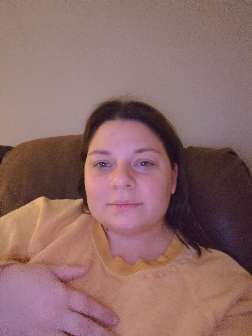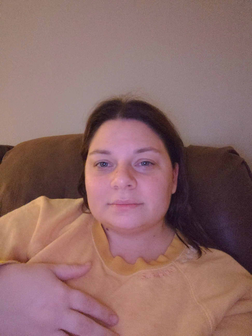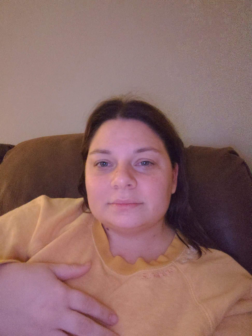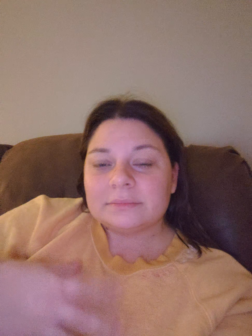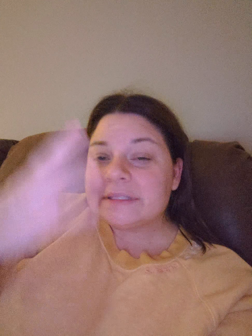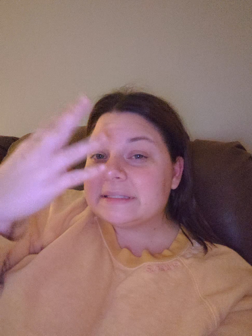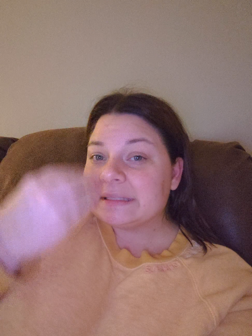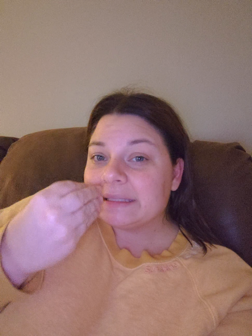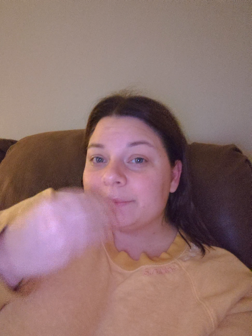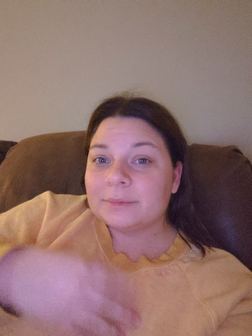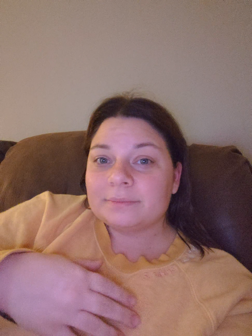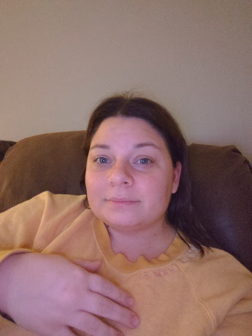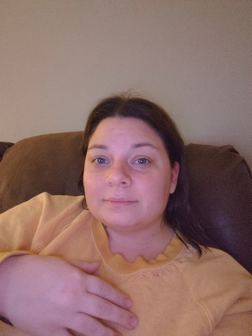sleep